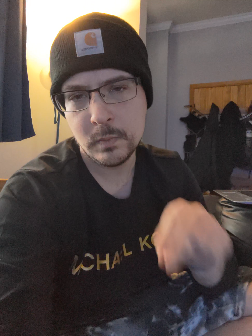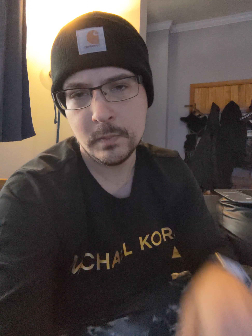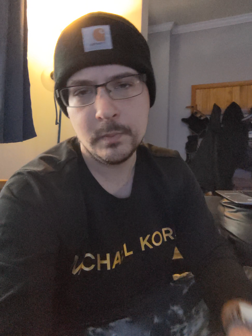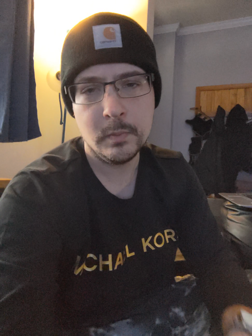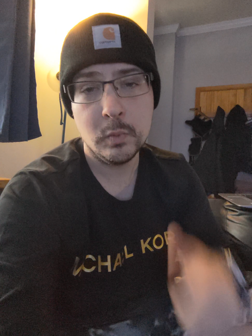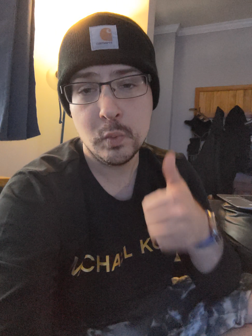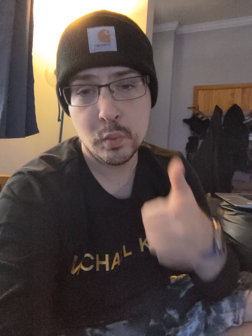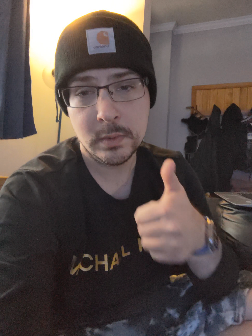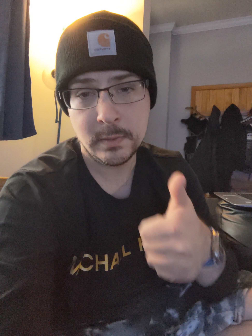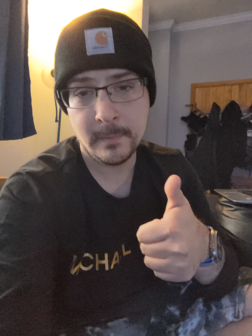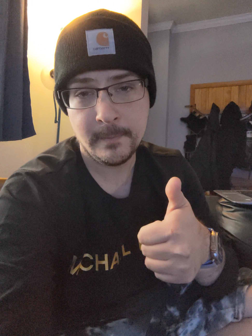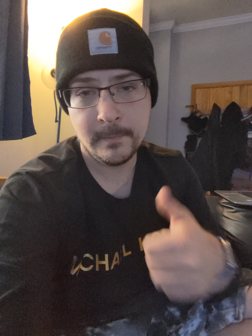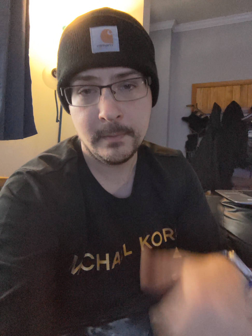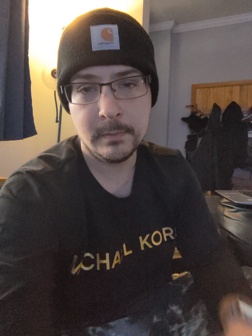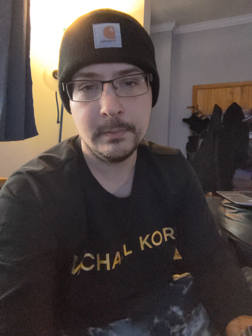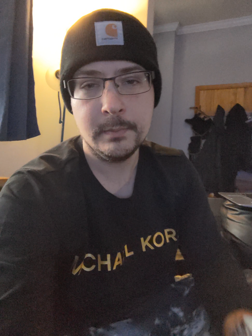yourself